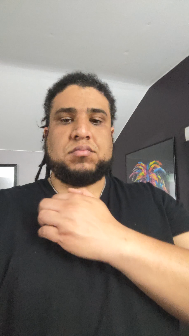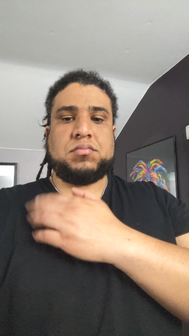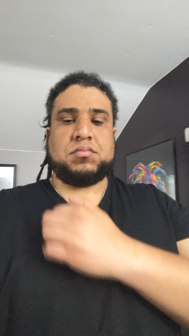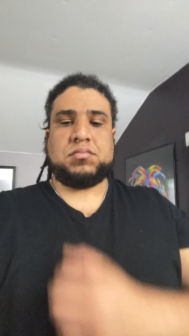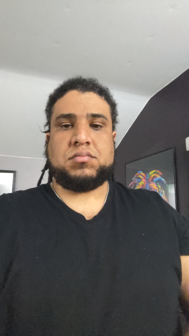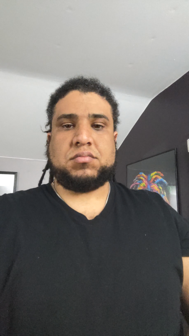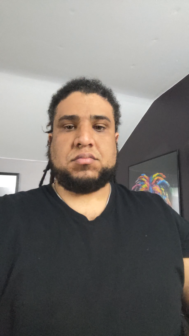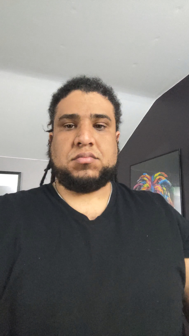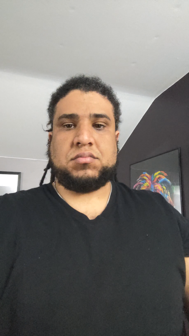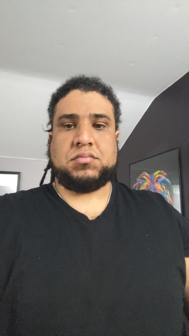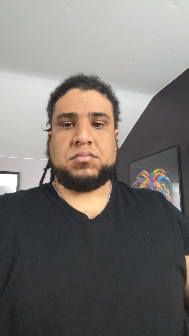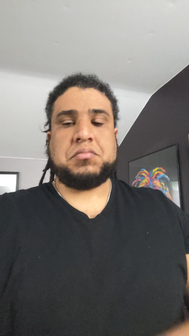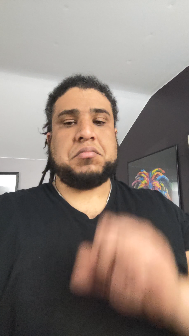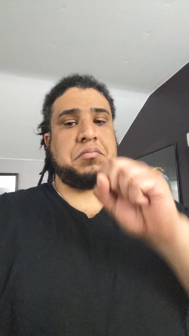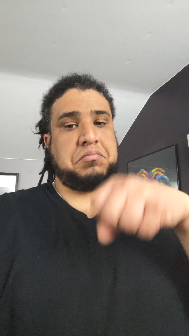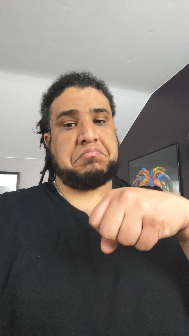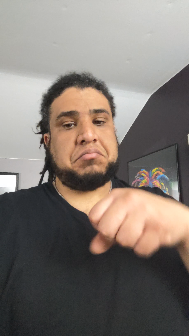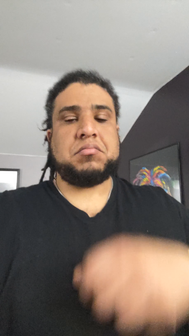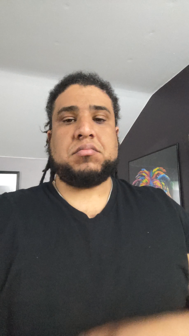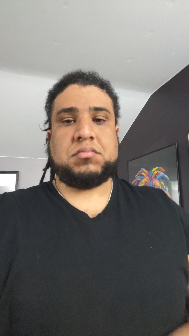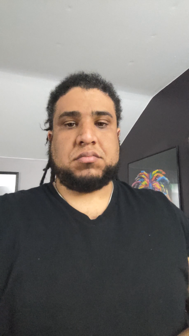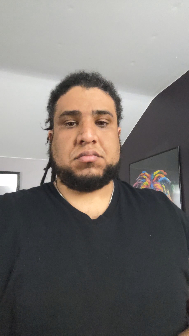could